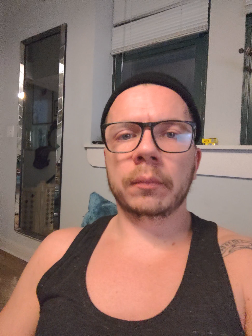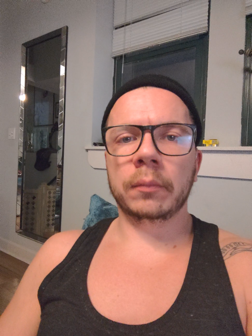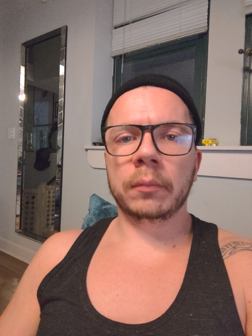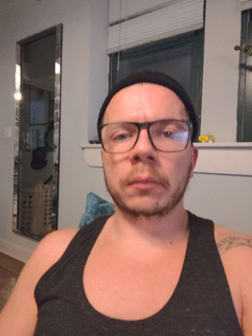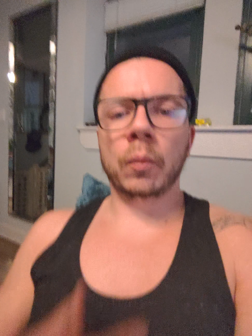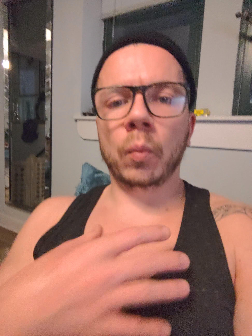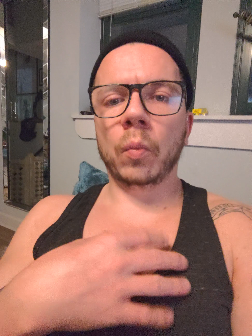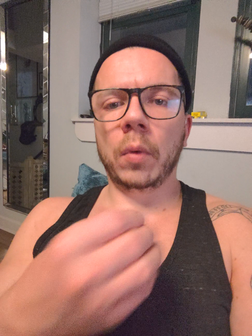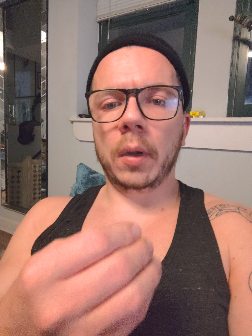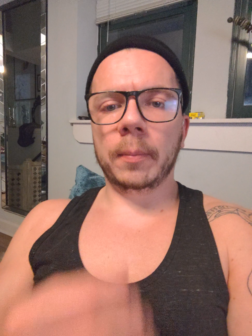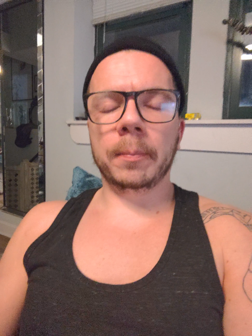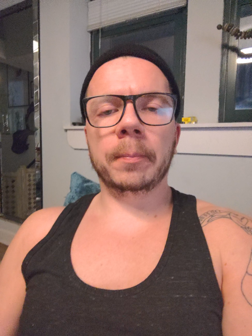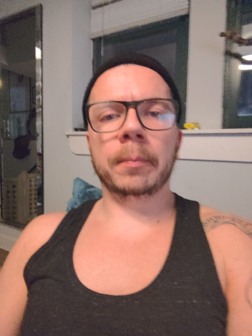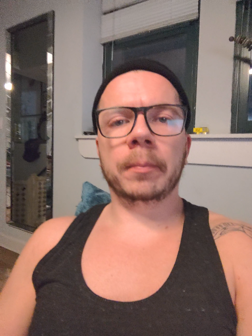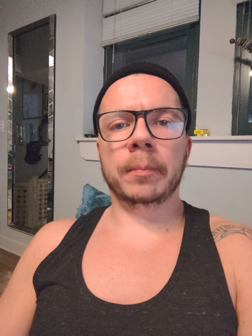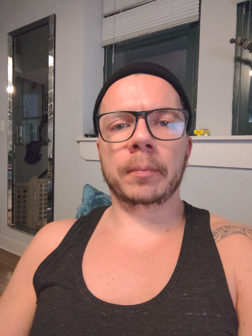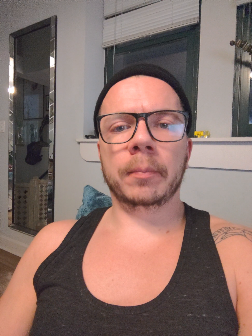white